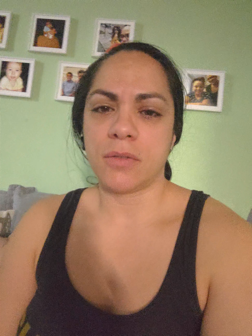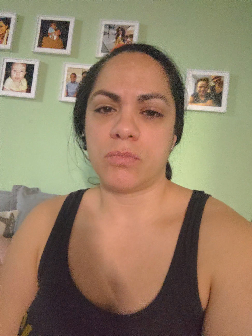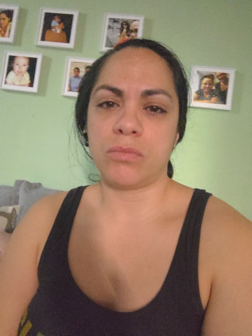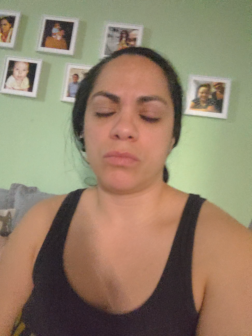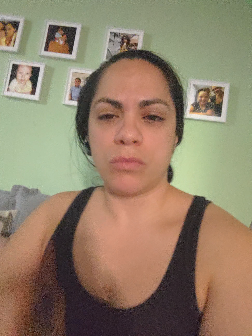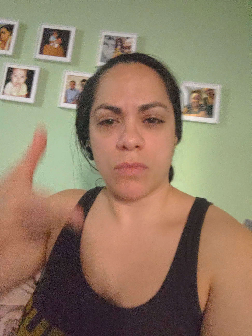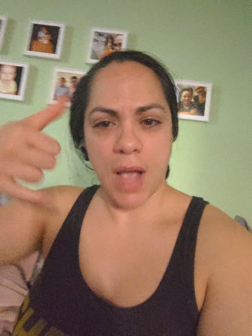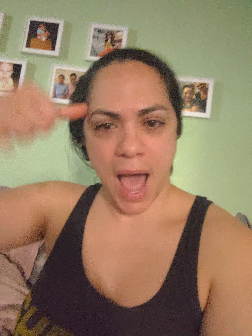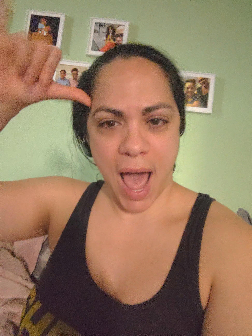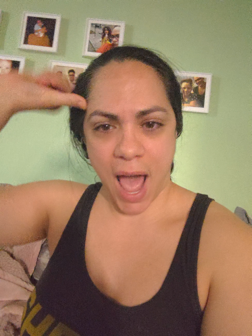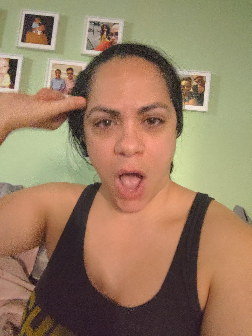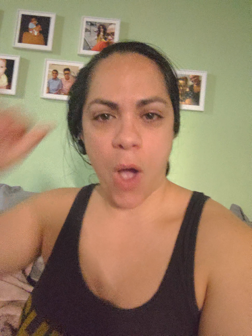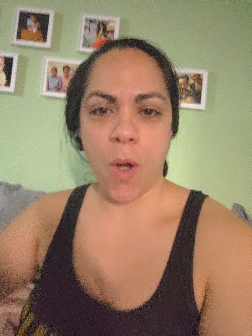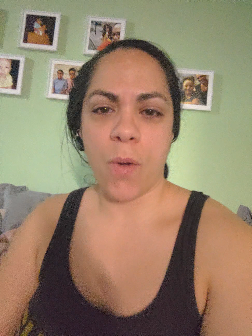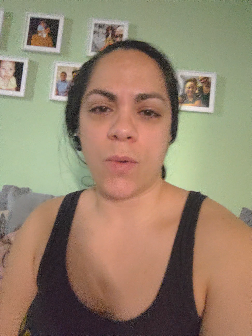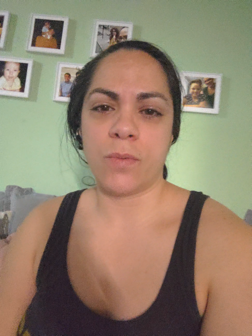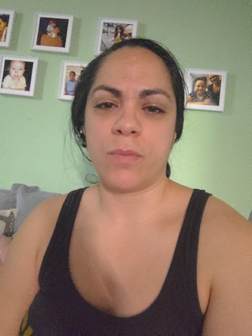cow